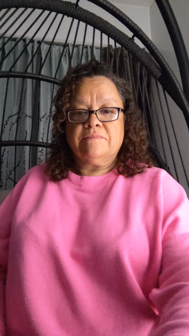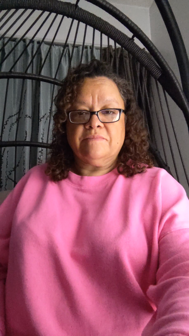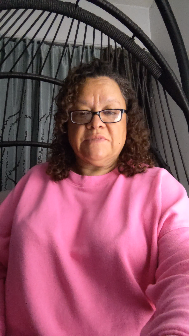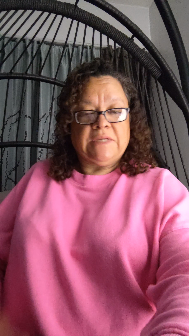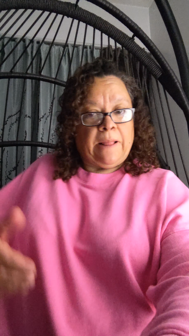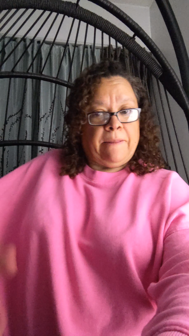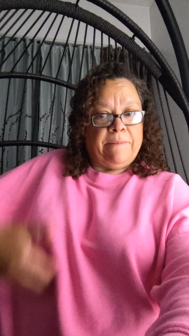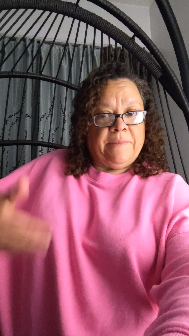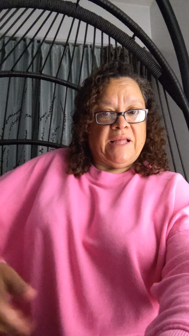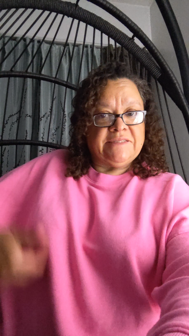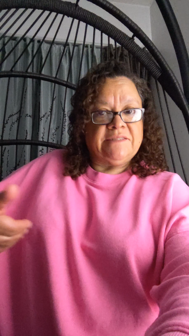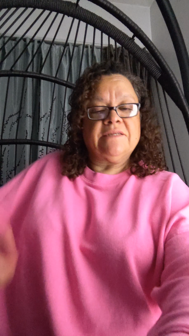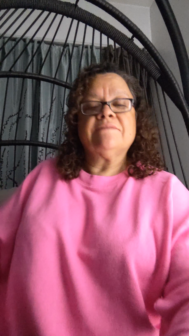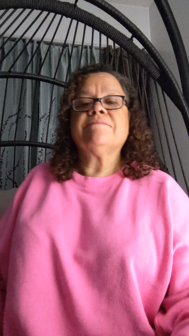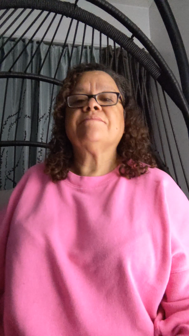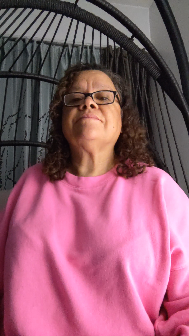pants